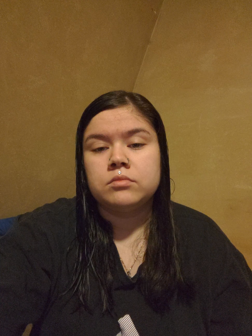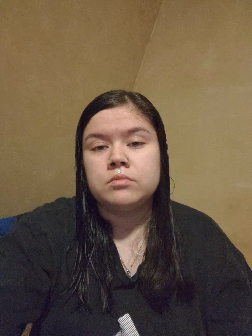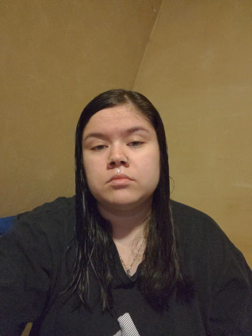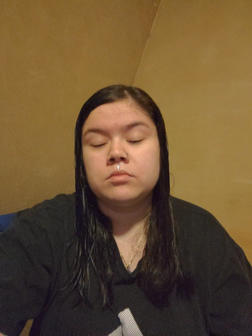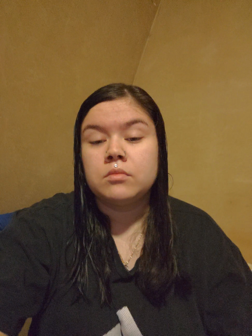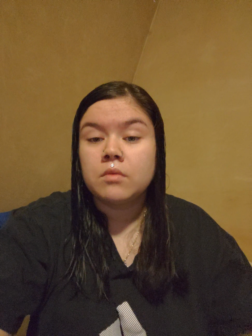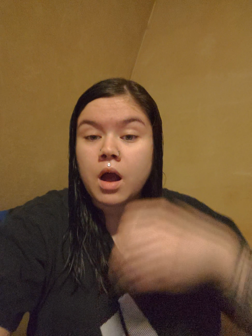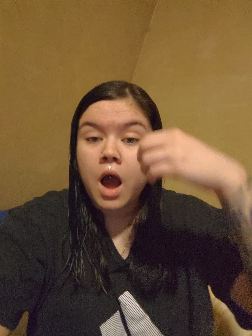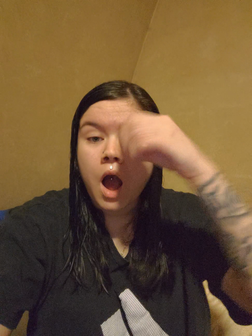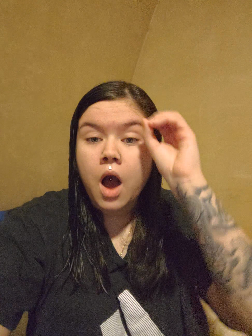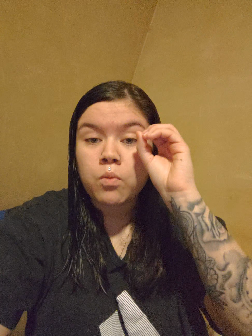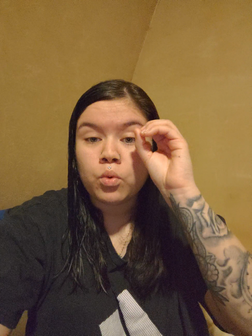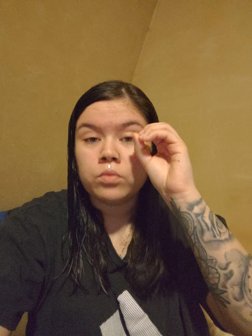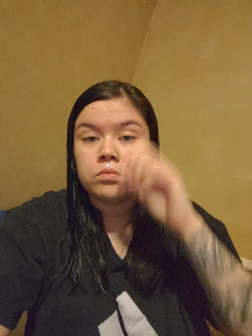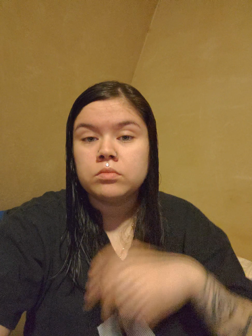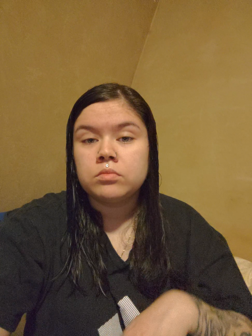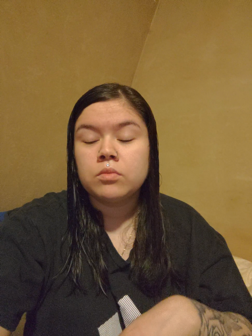owl